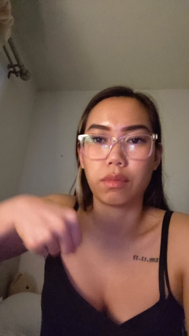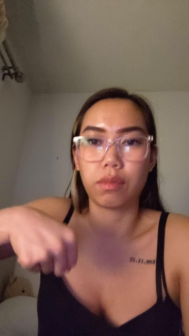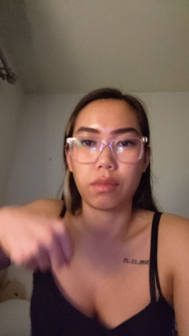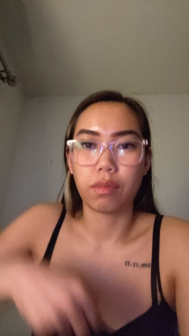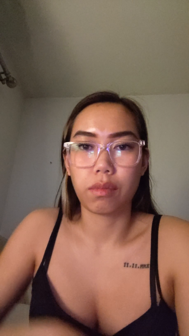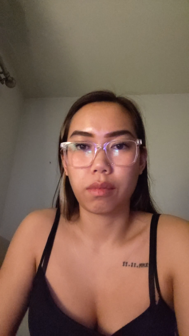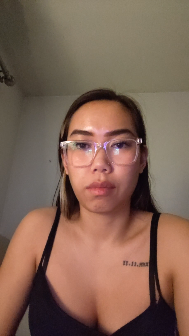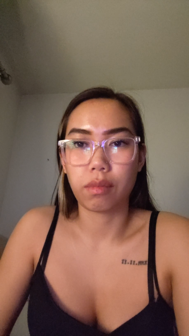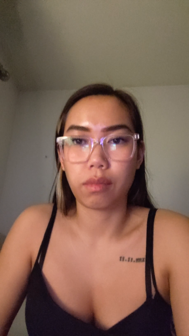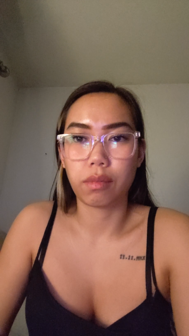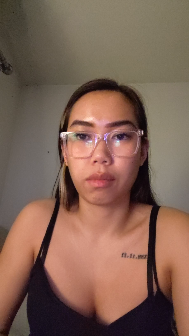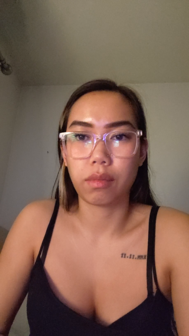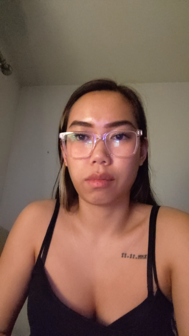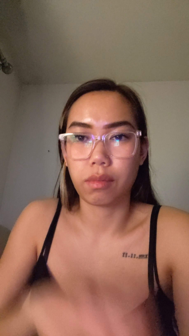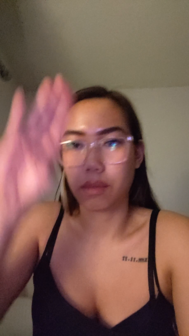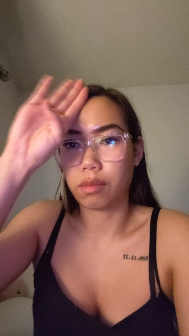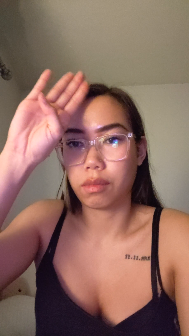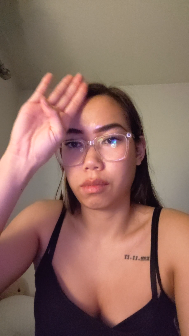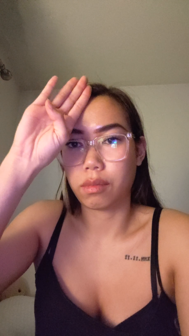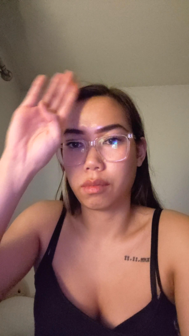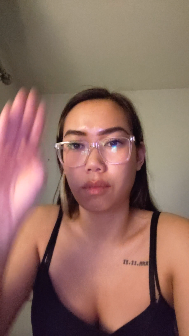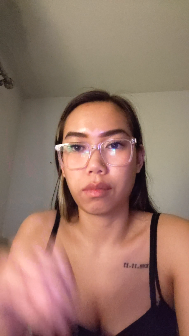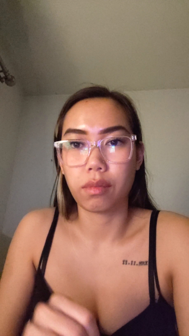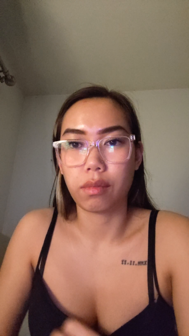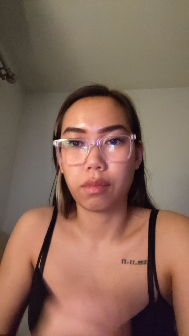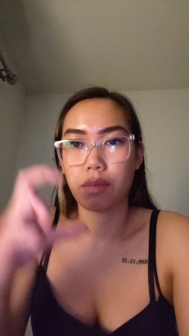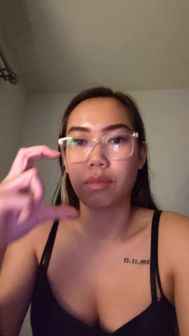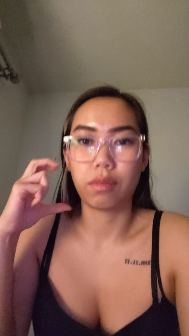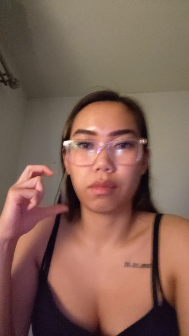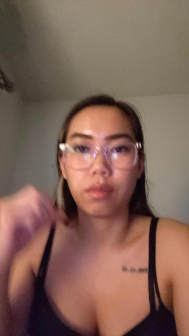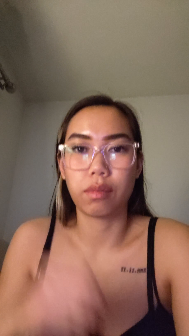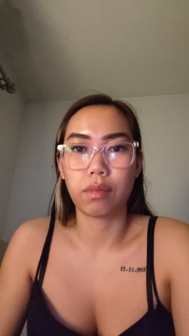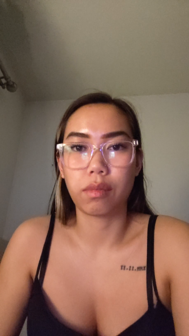fire truck